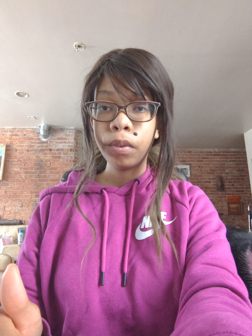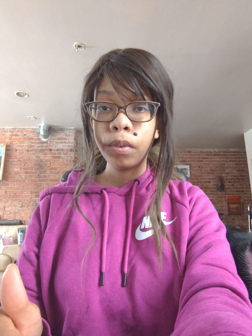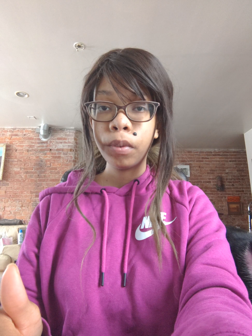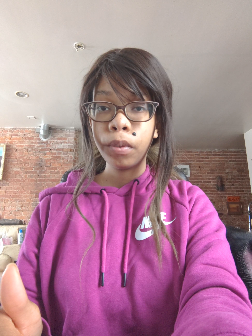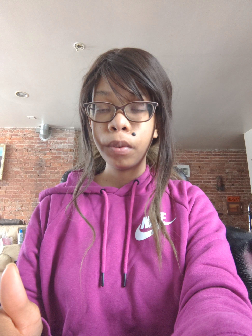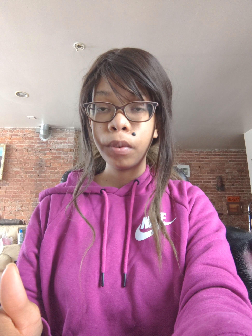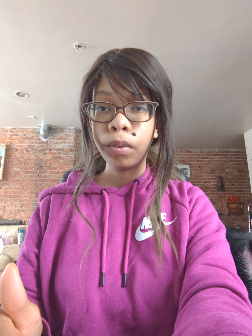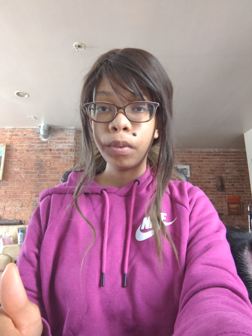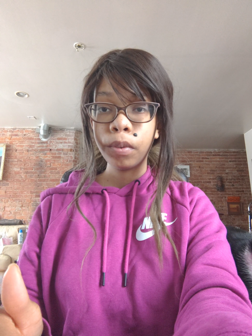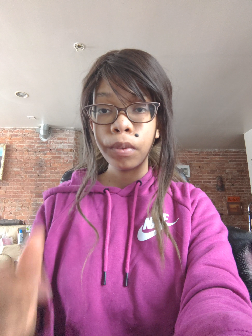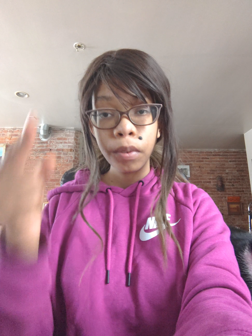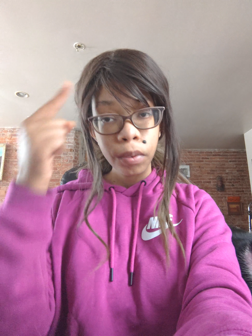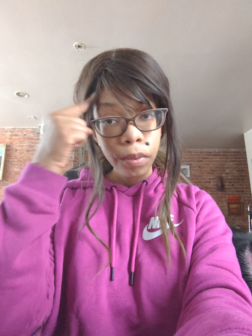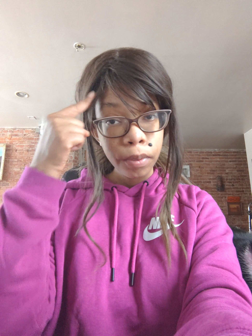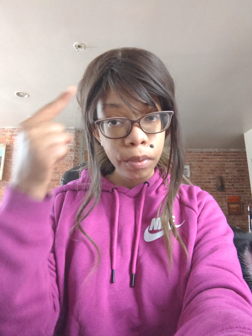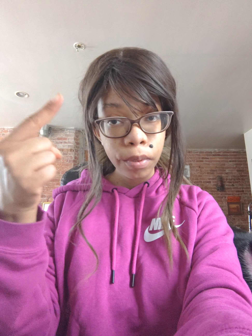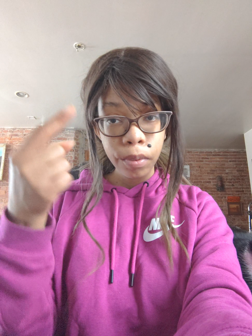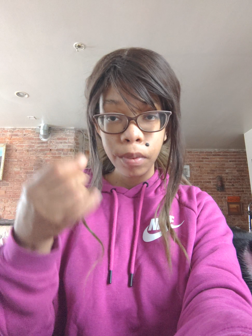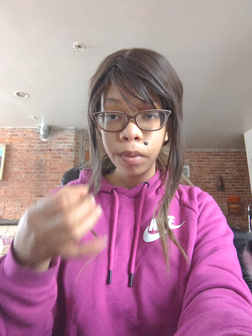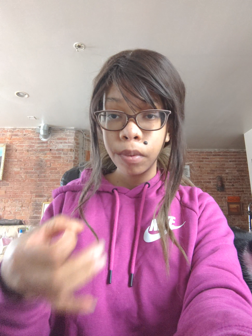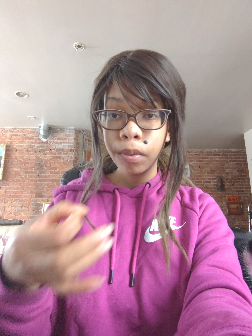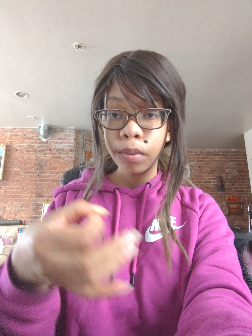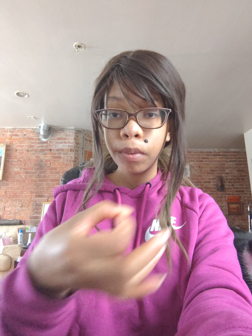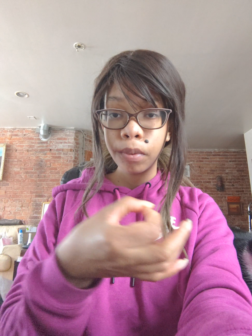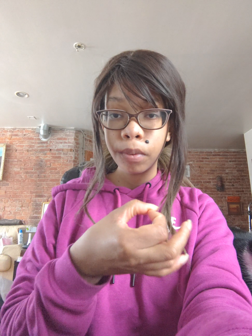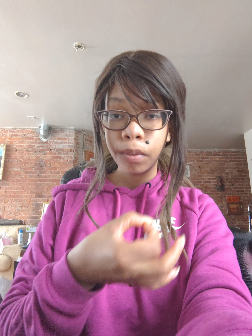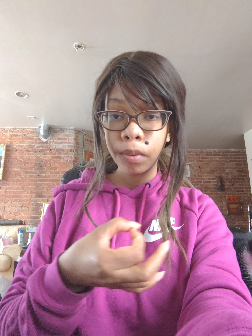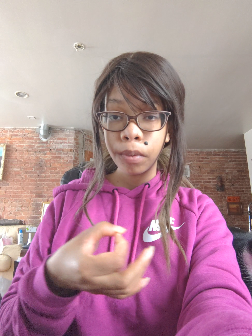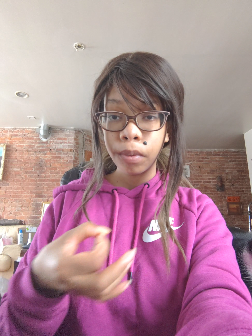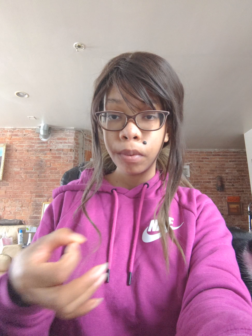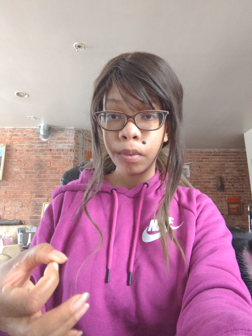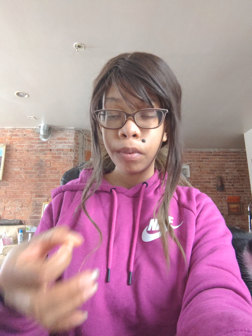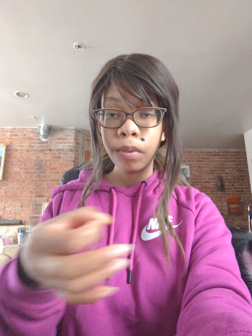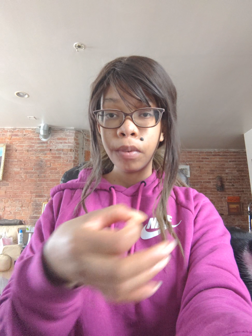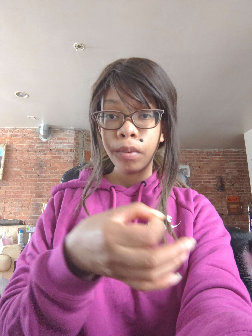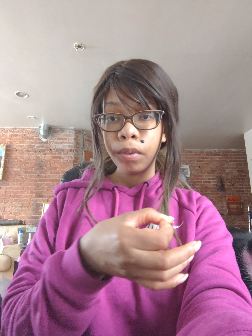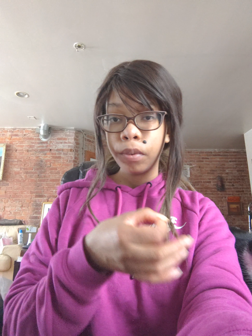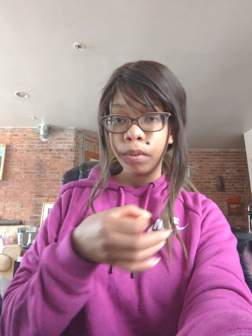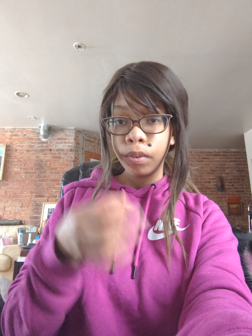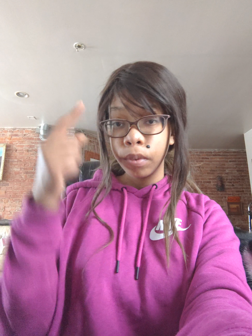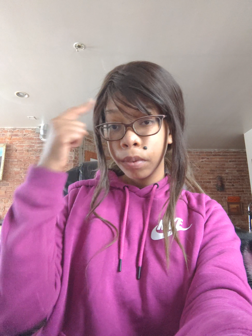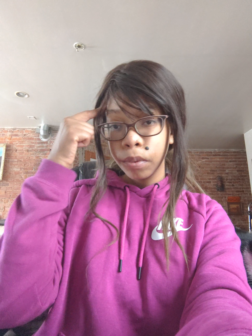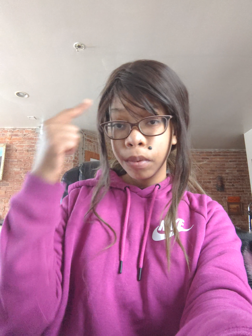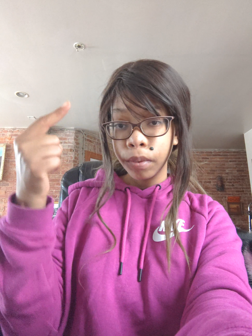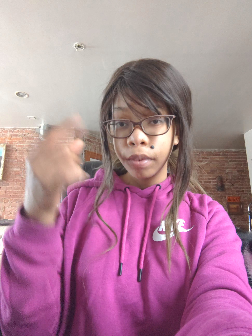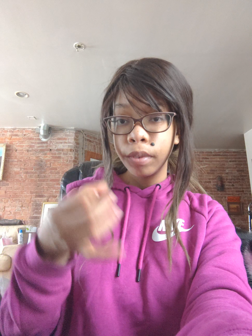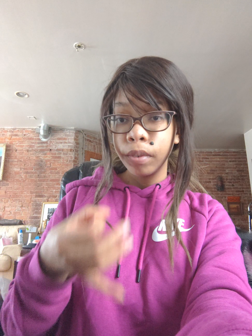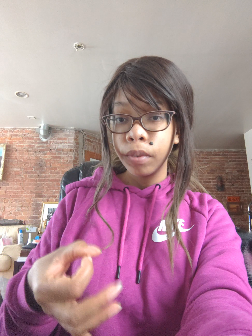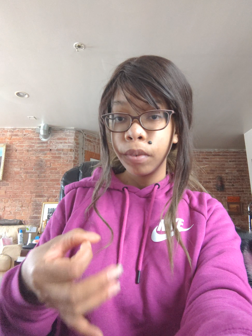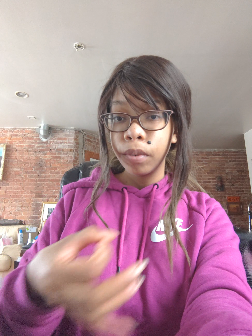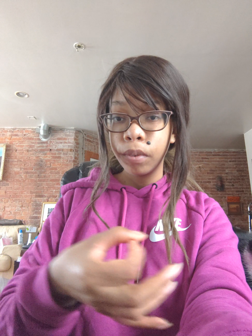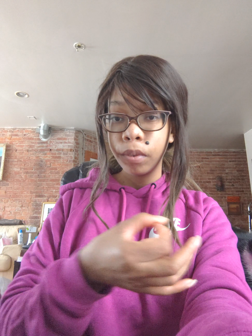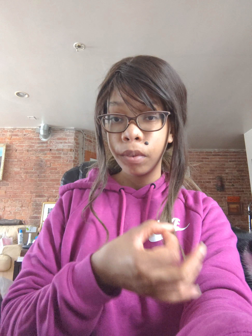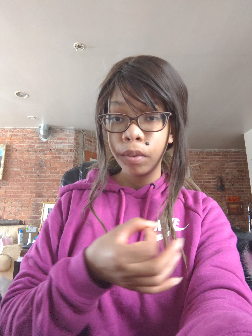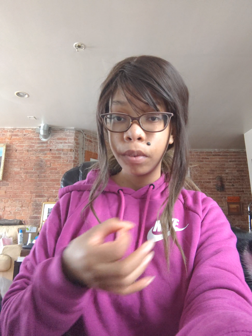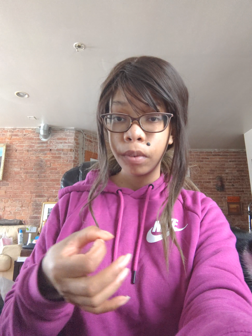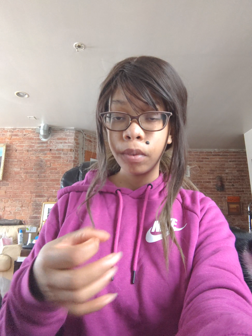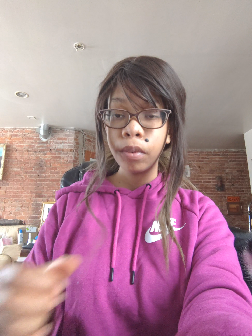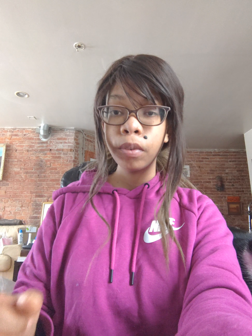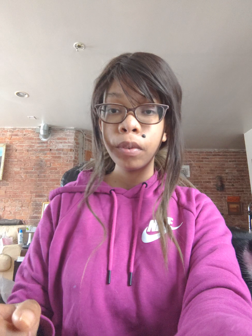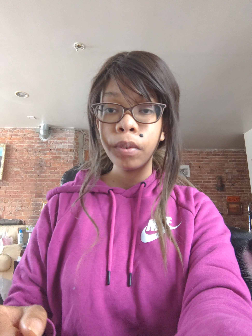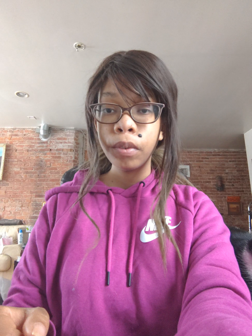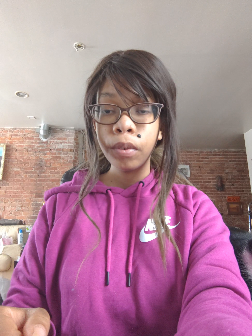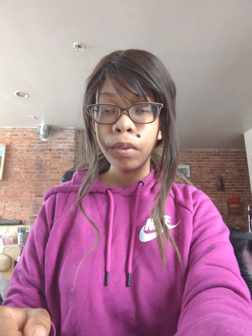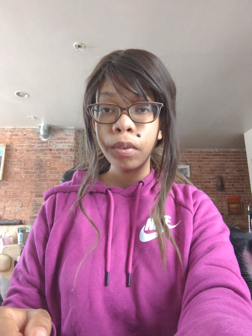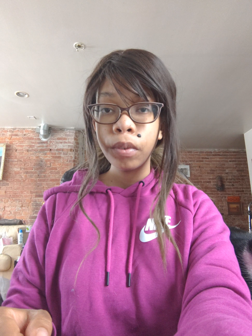penny